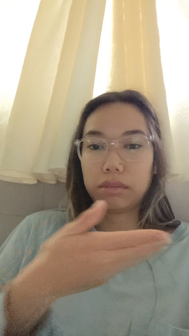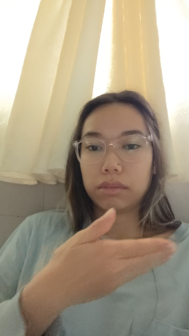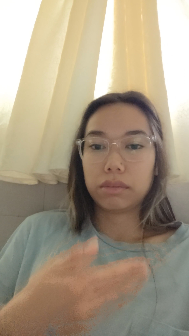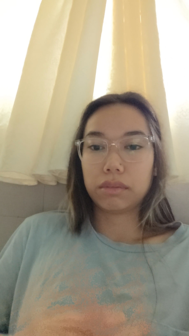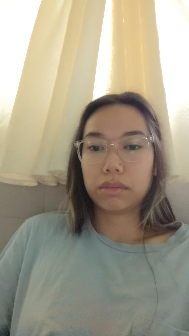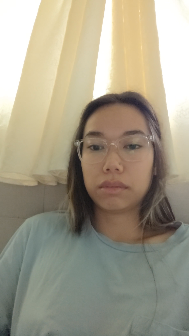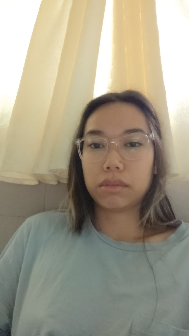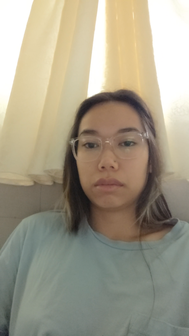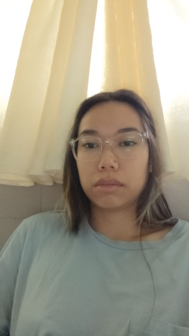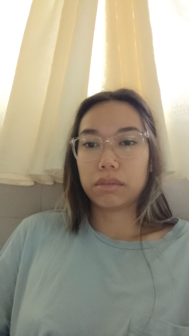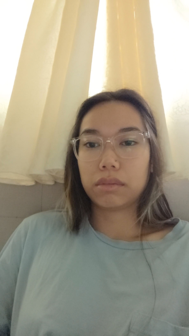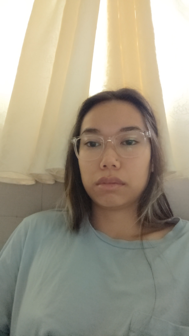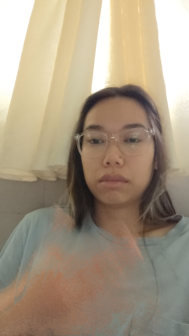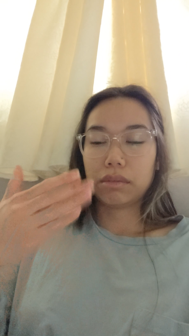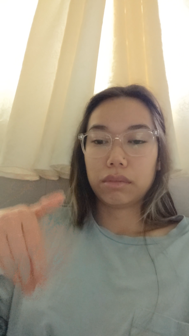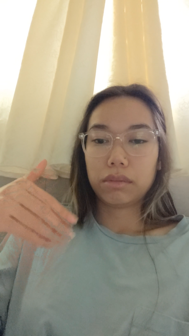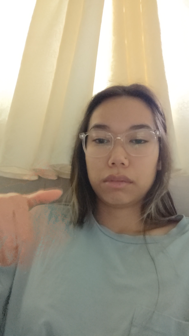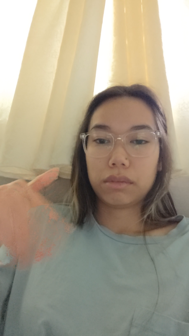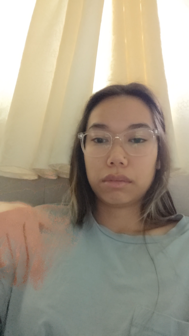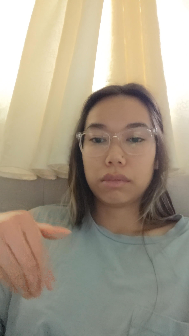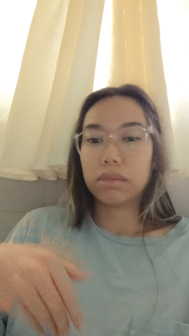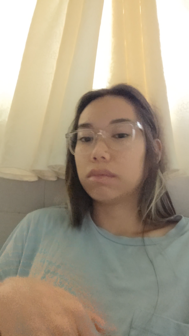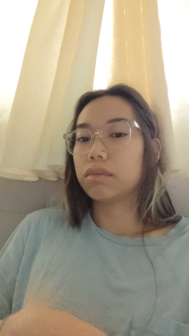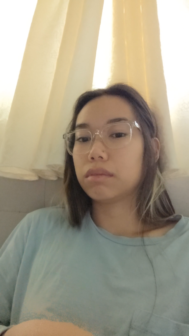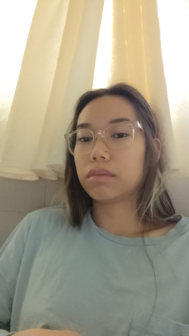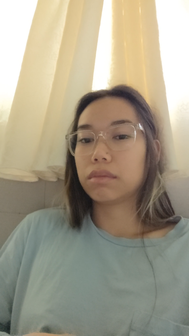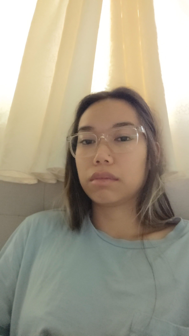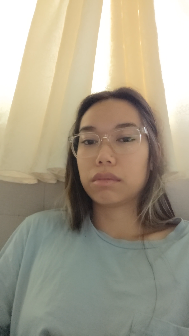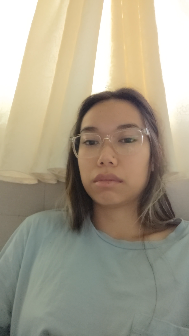shorts